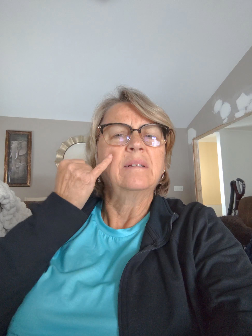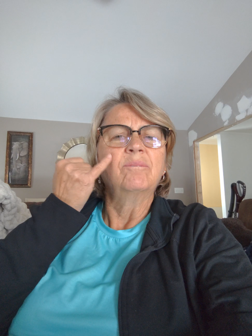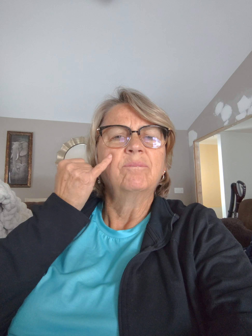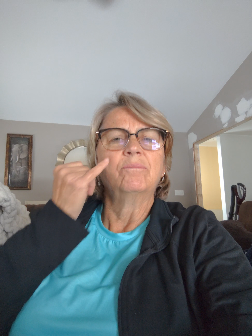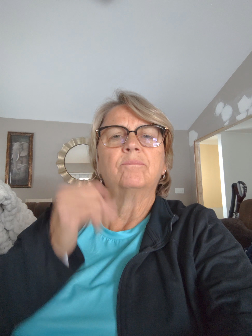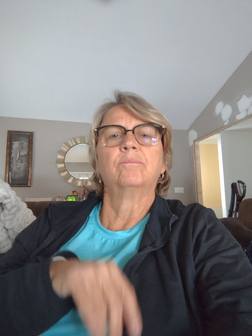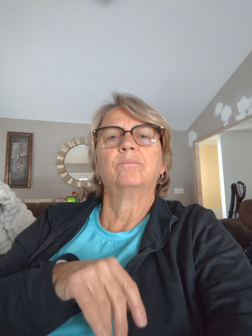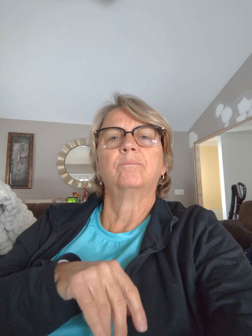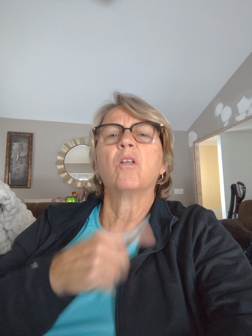if